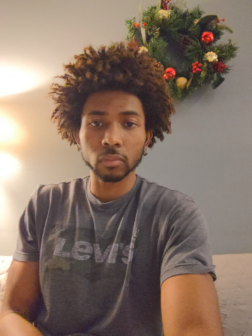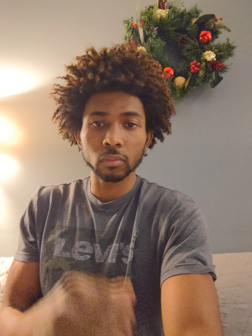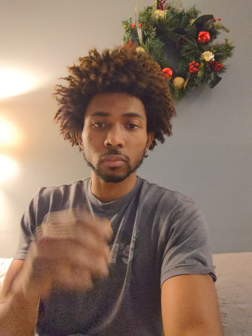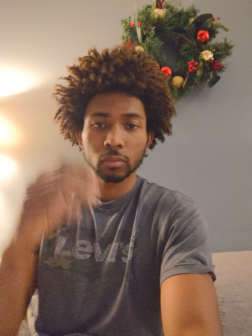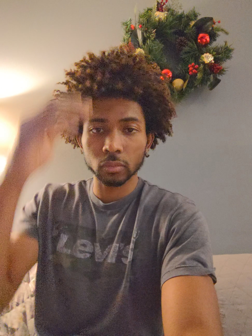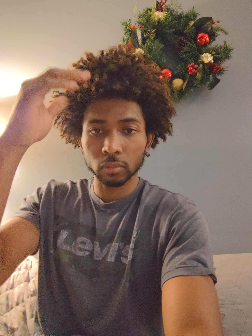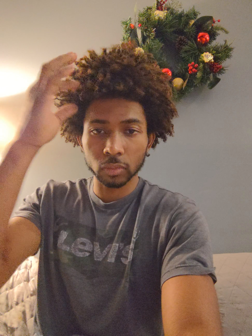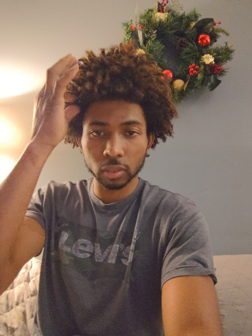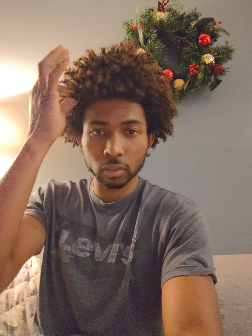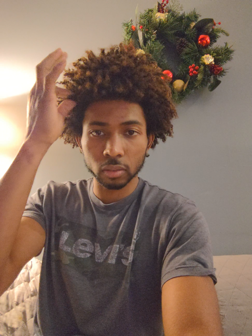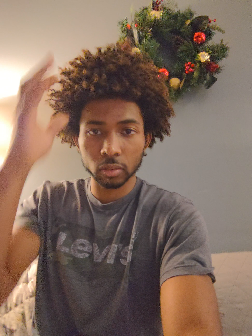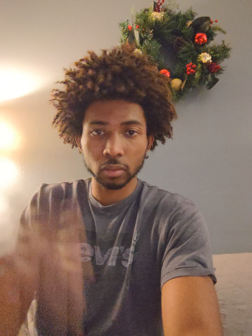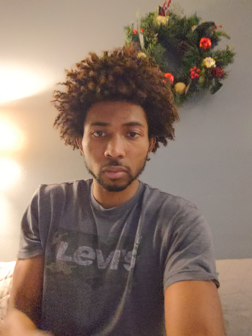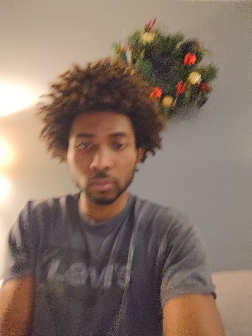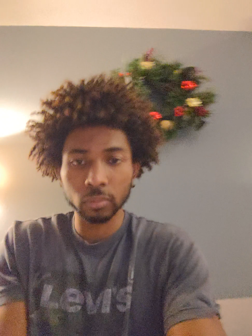hair